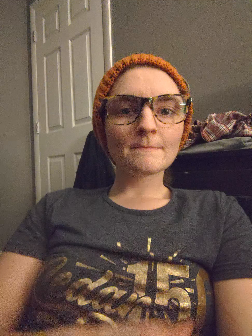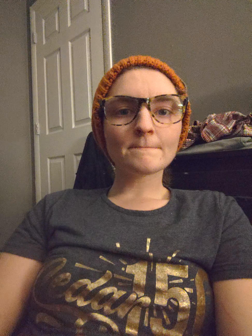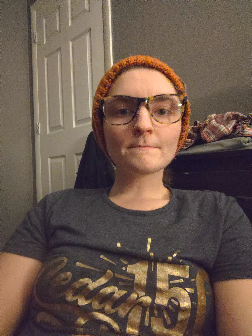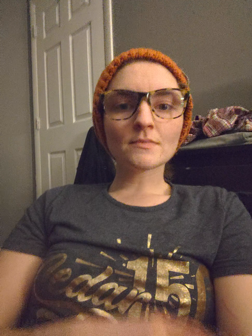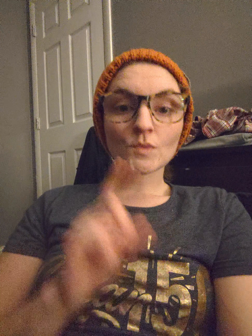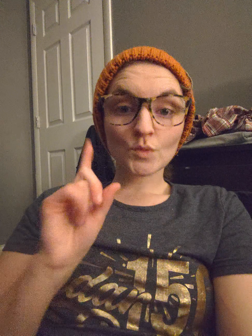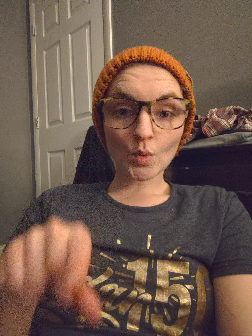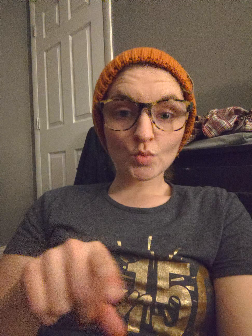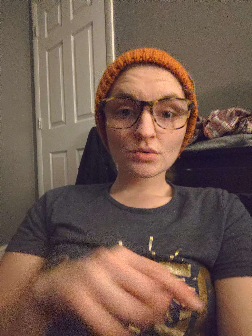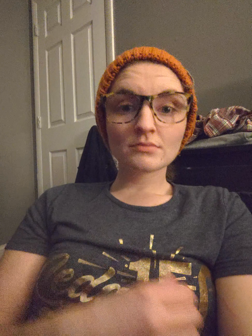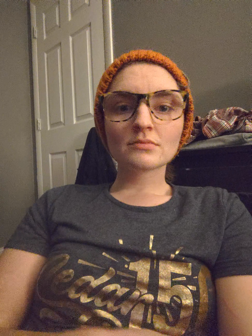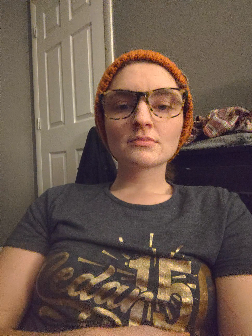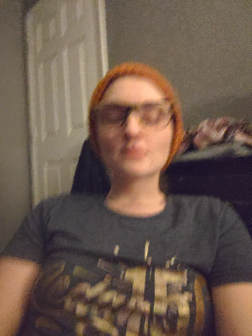go